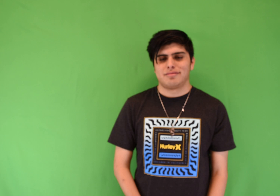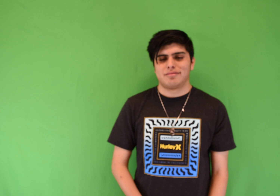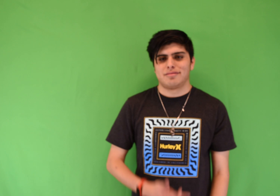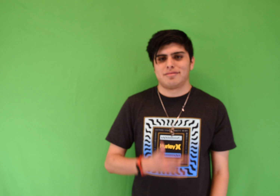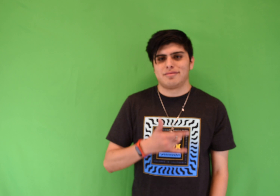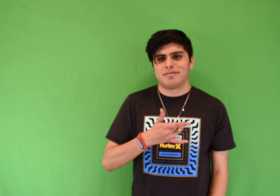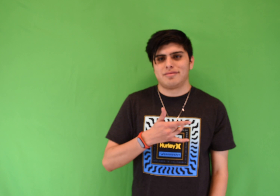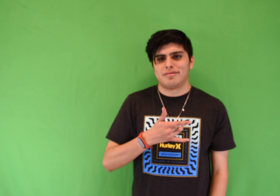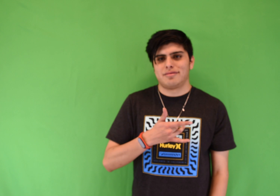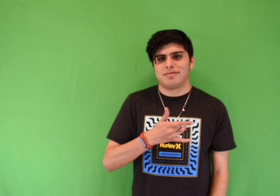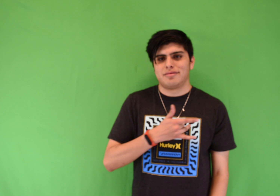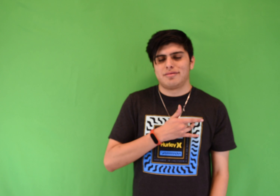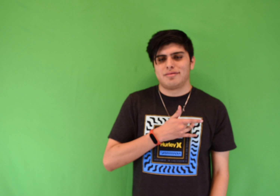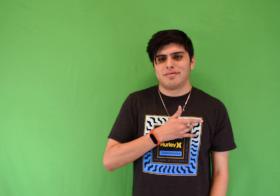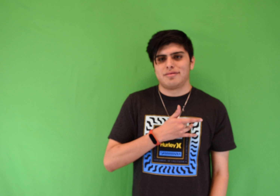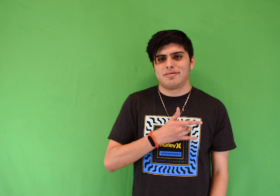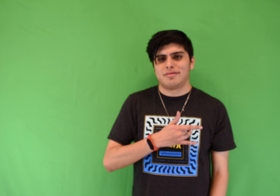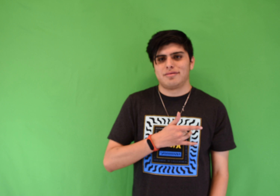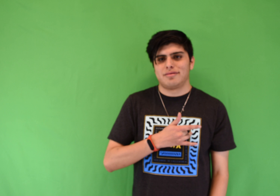corazón